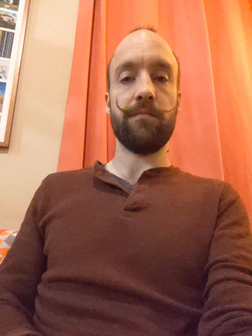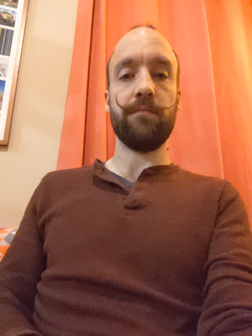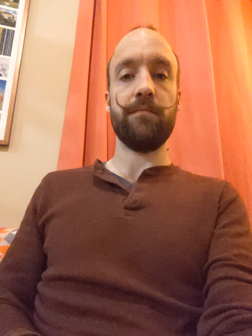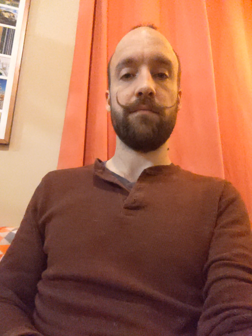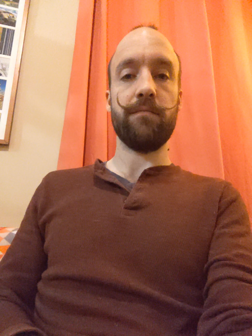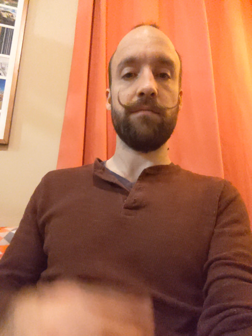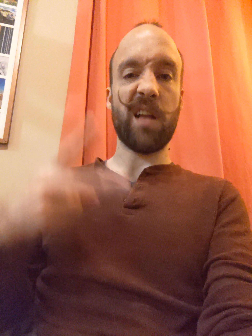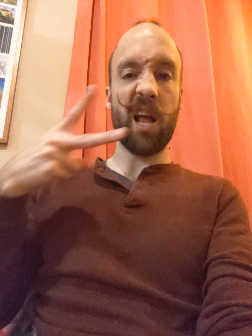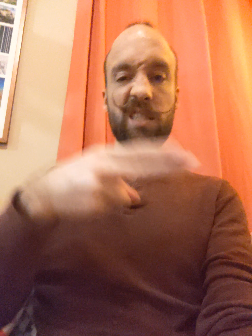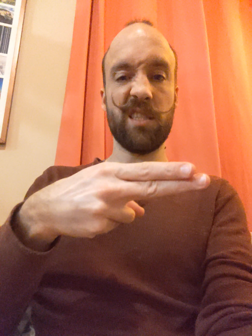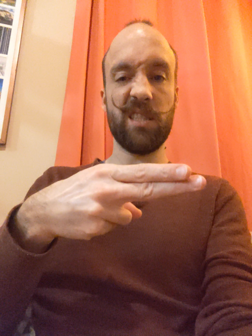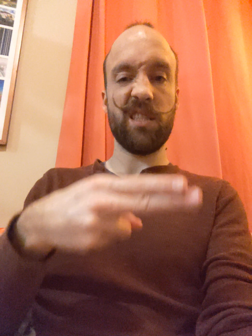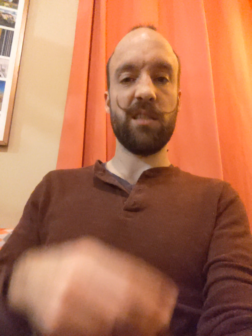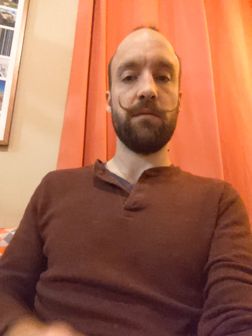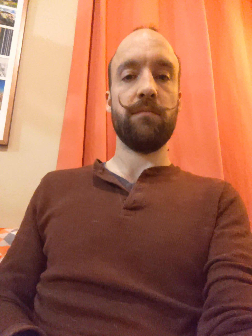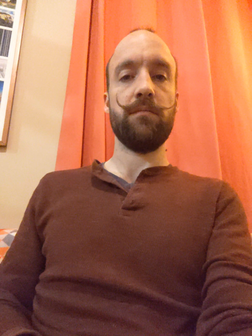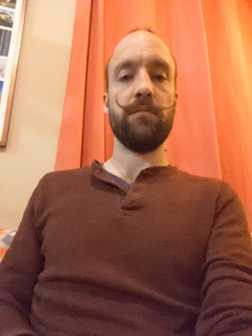cut